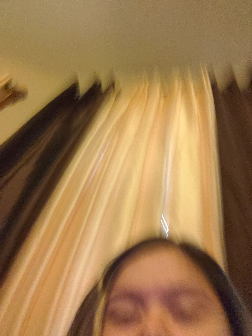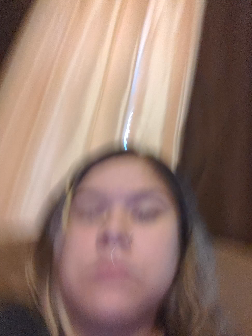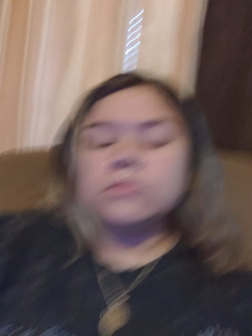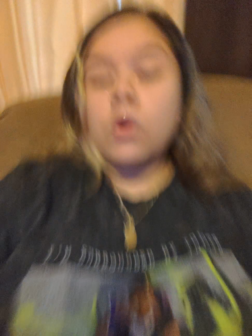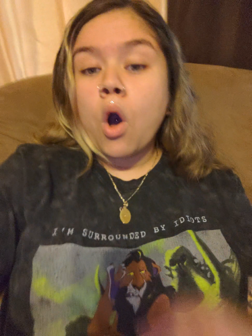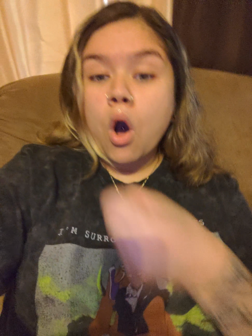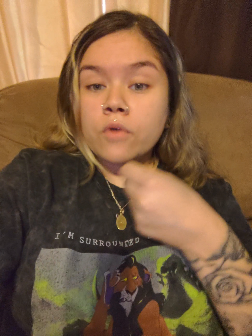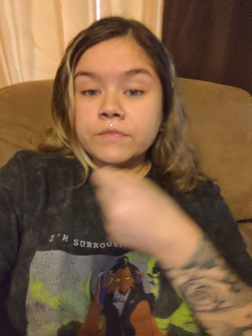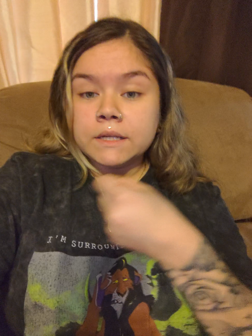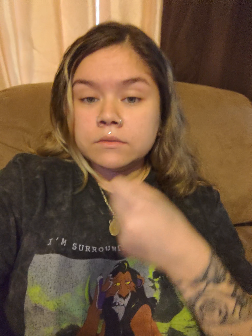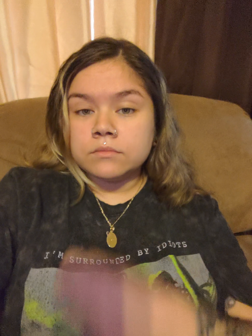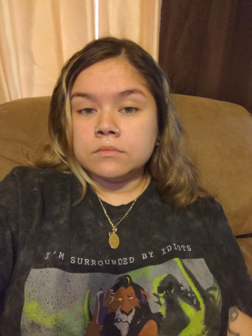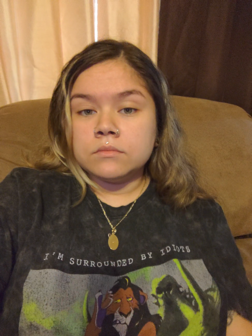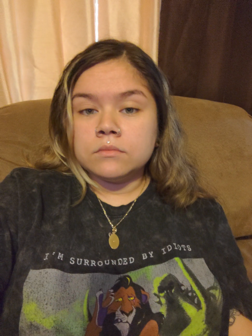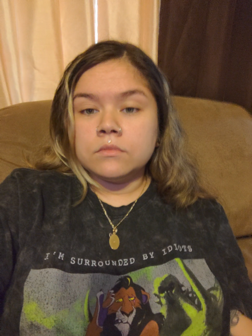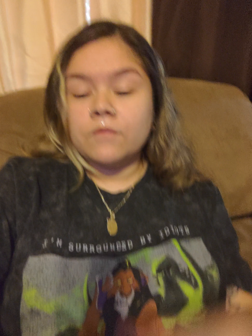coffee